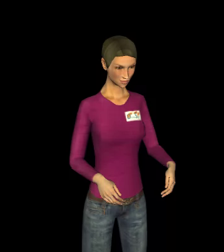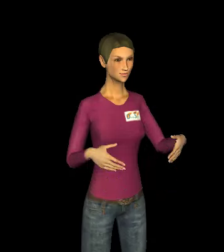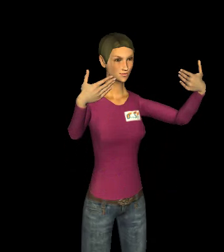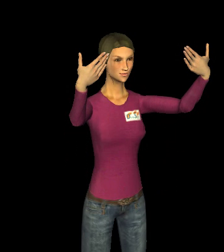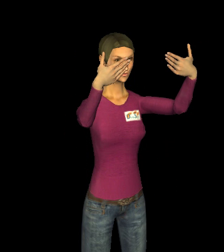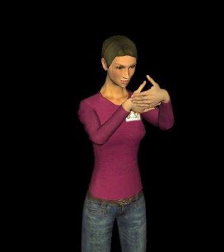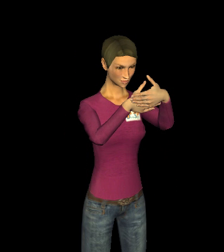الليل